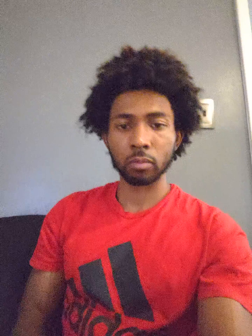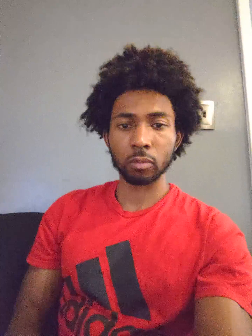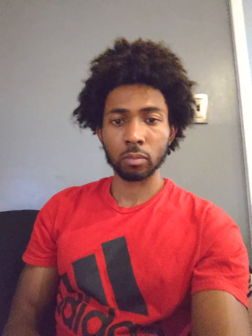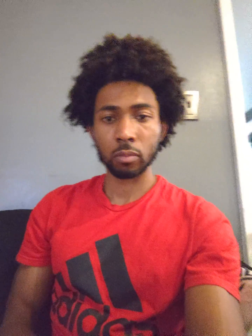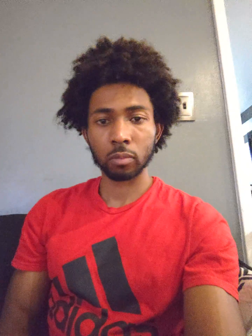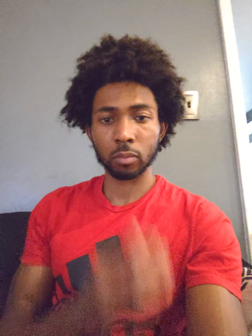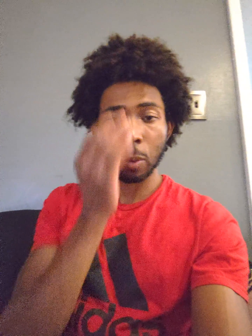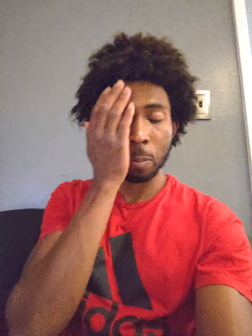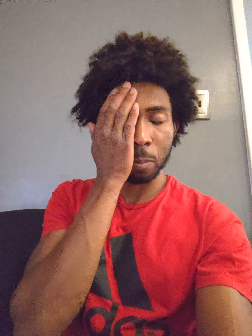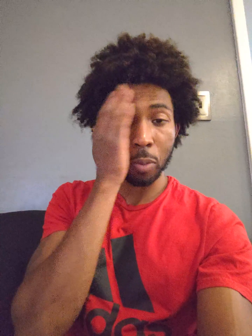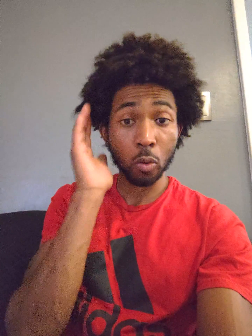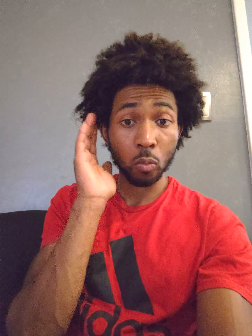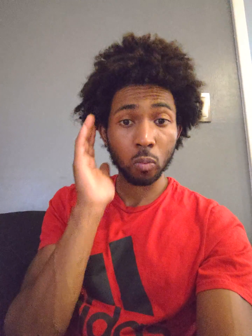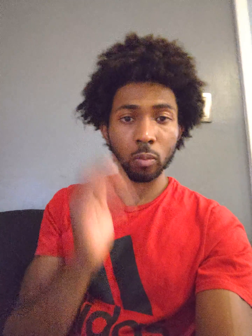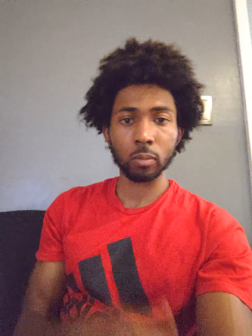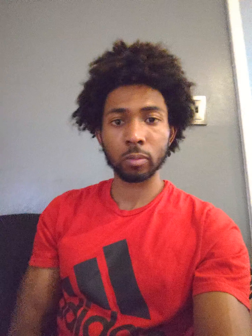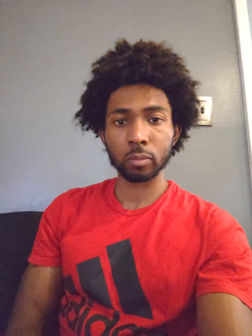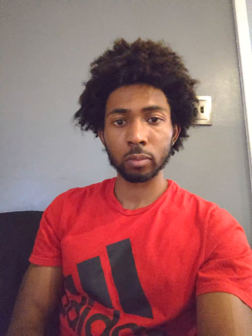peekaboo